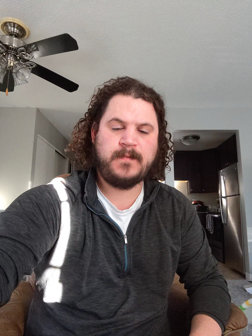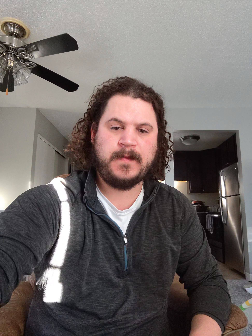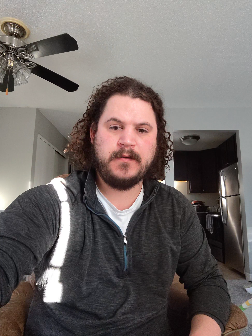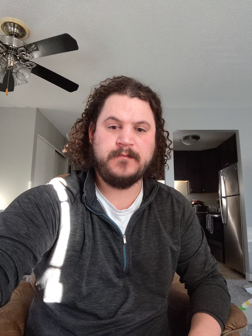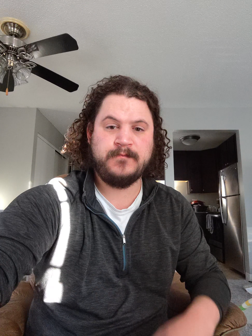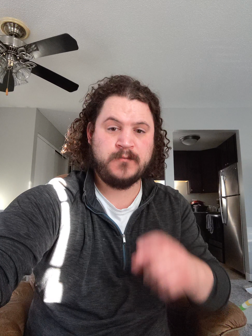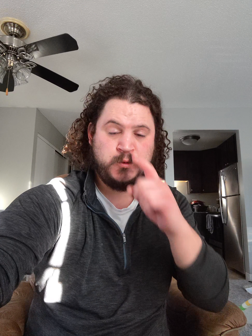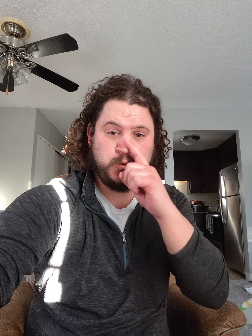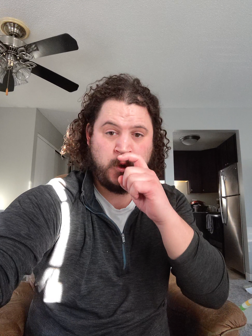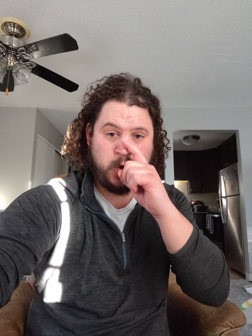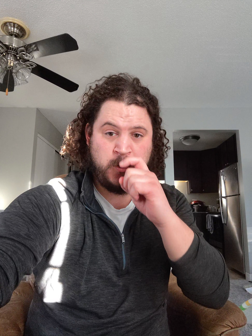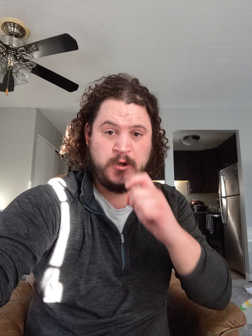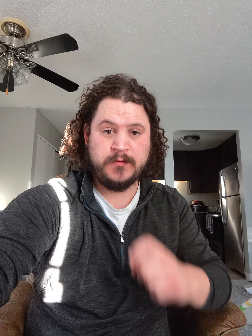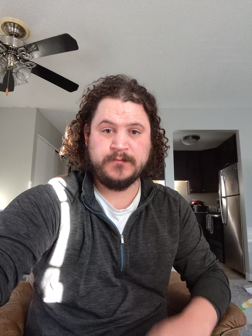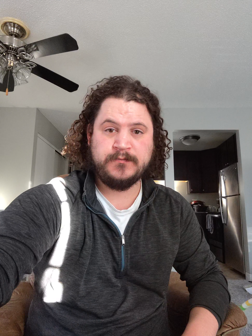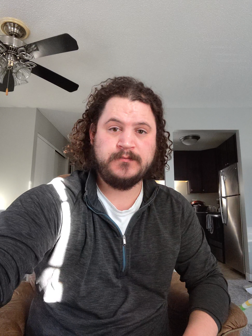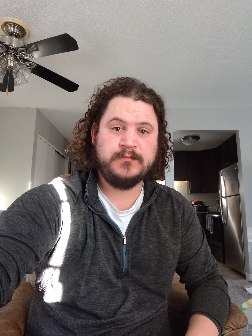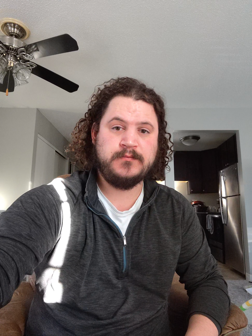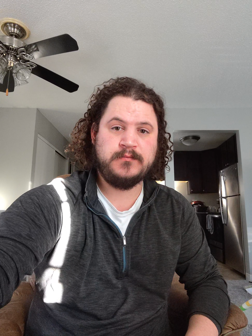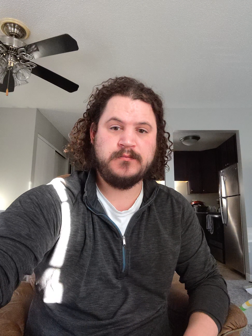doll